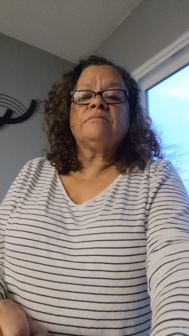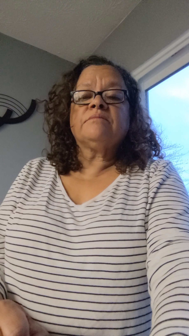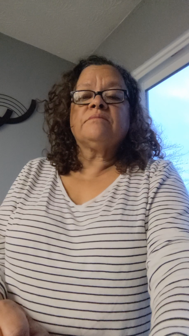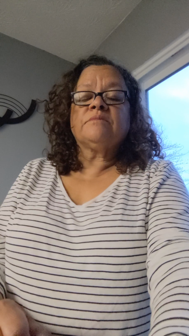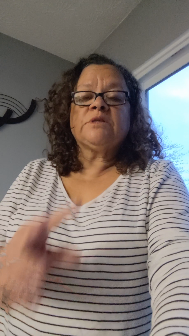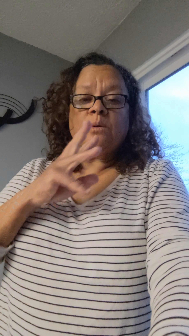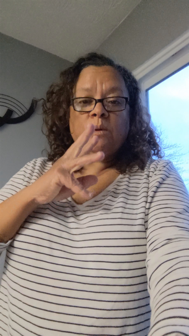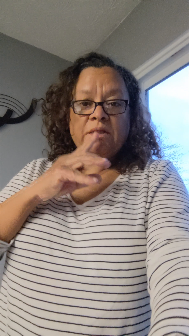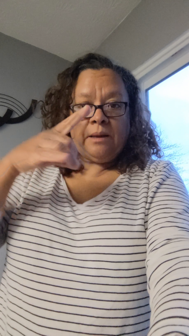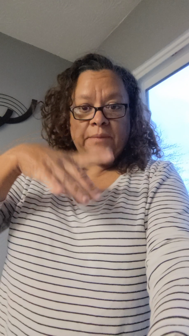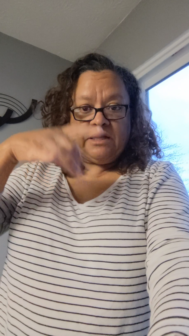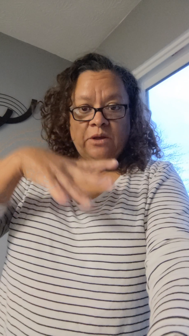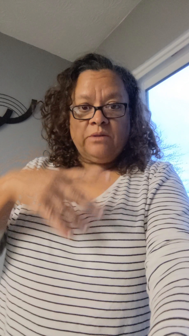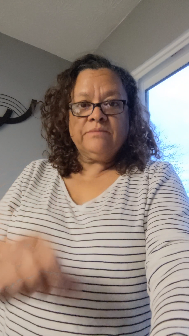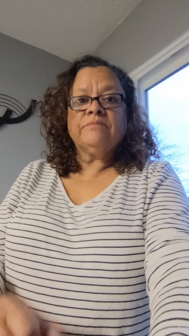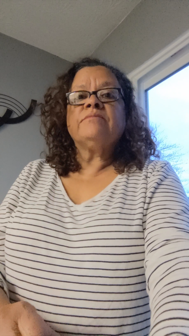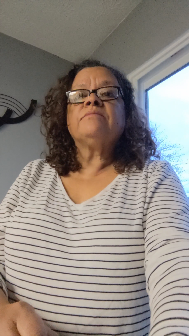melon